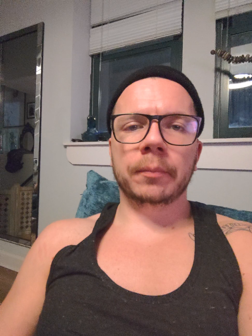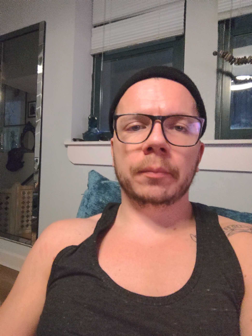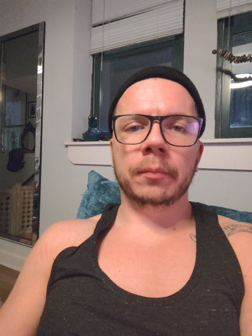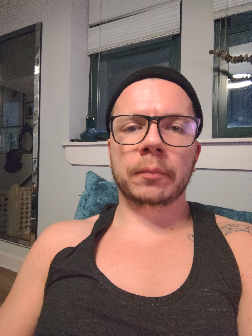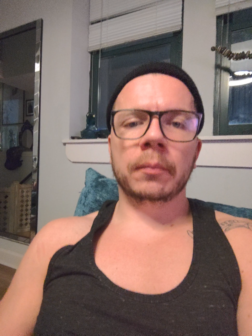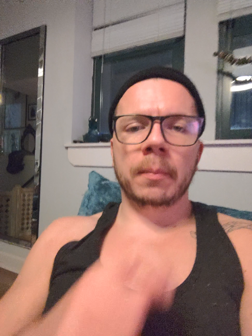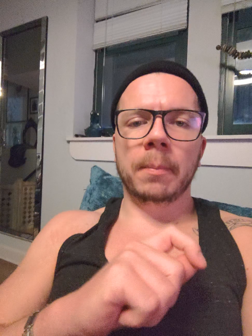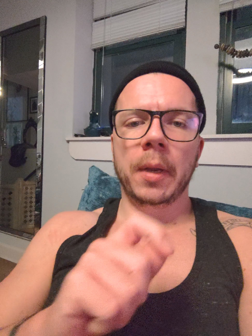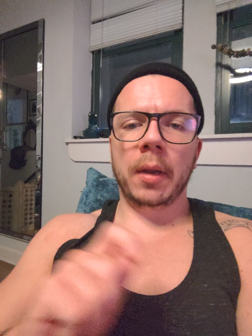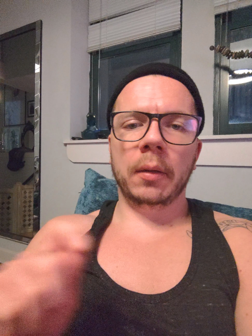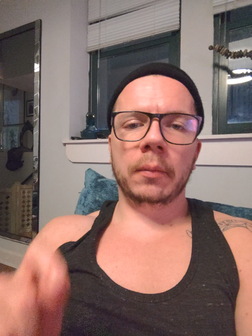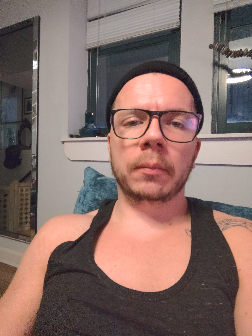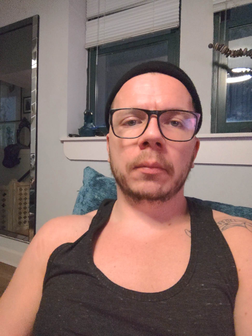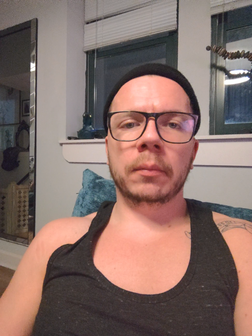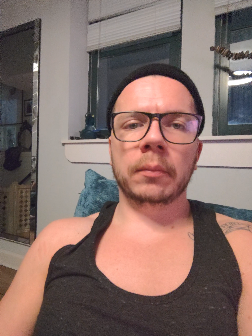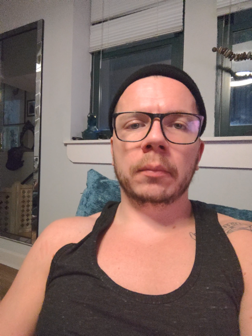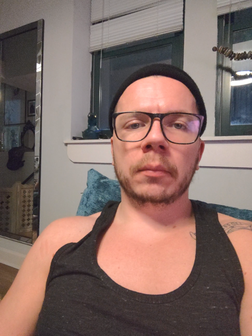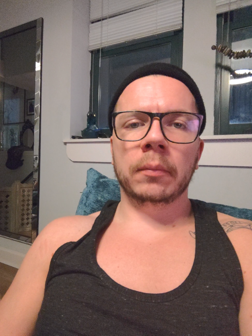pen